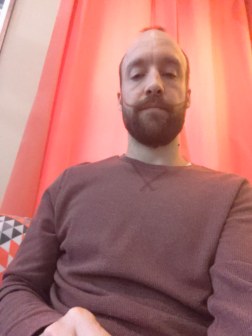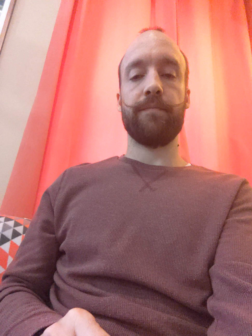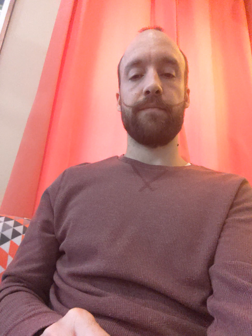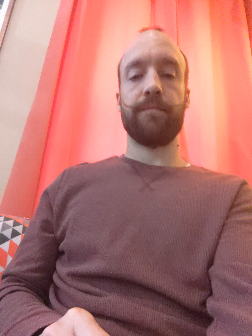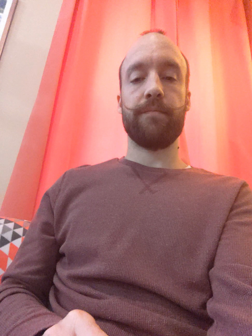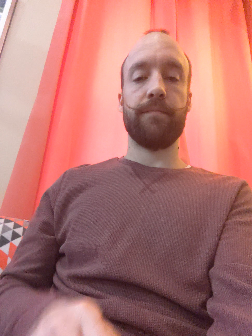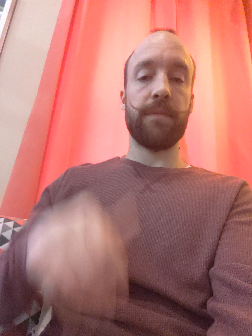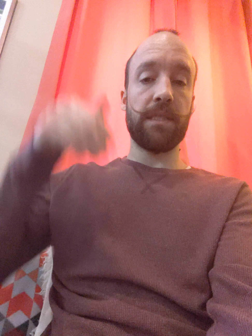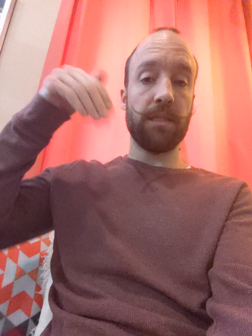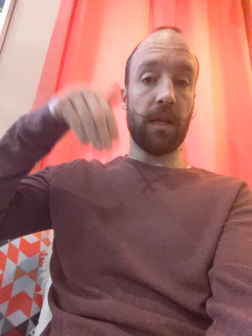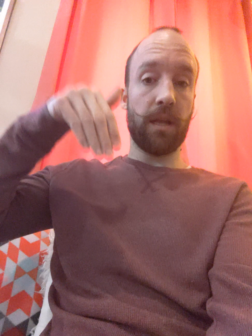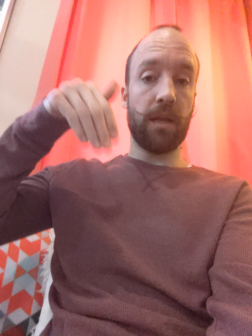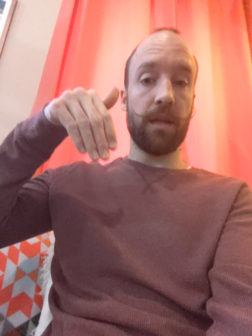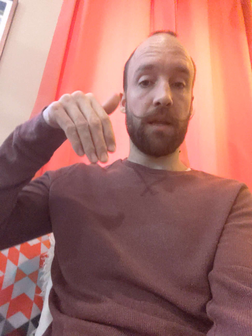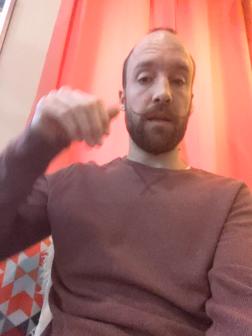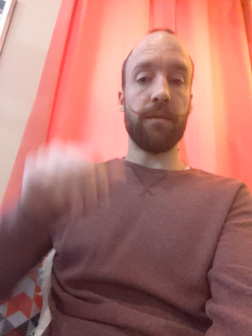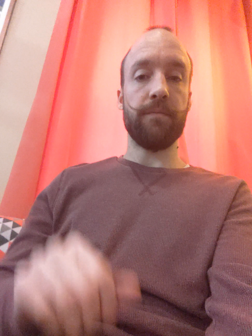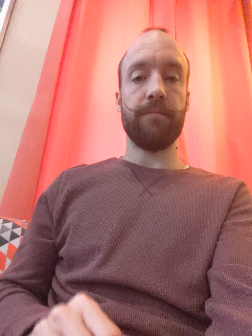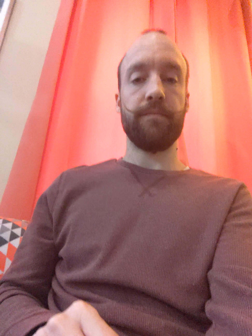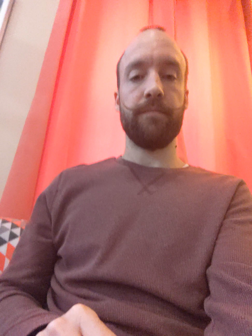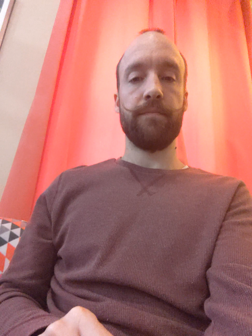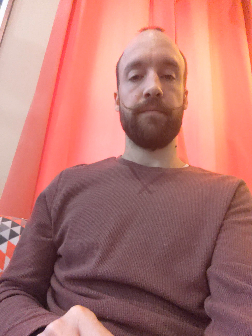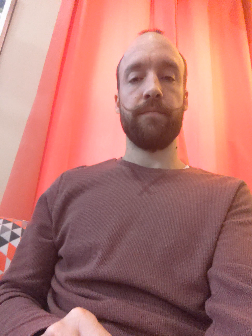night